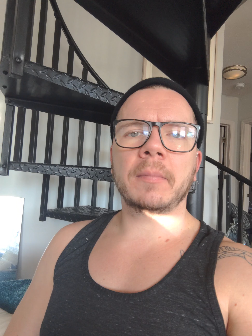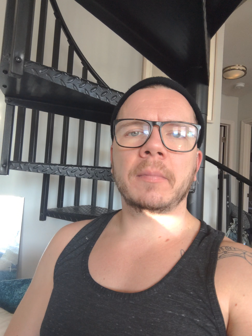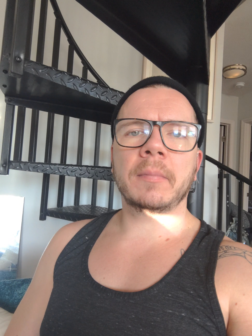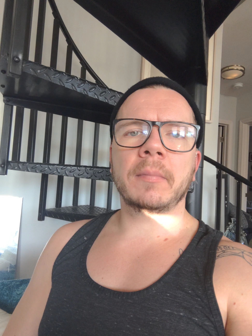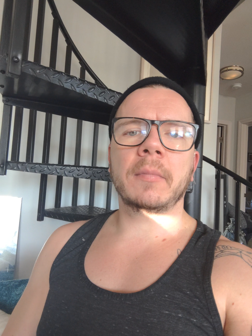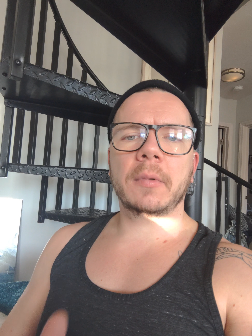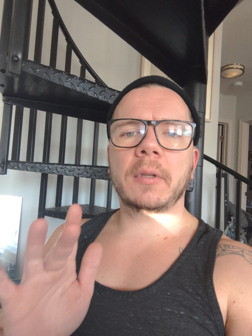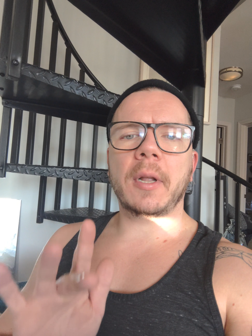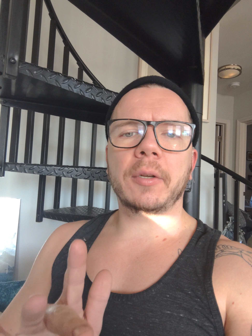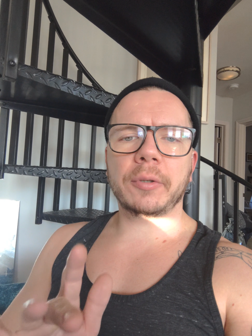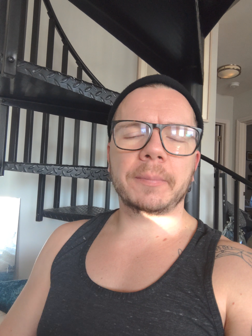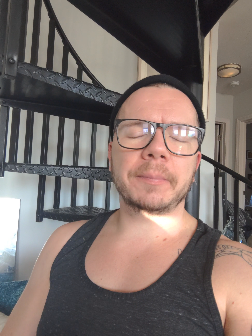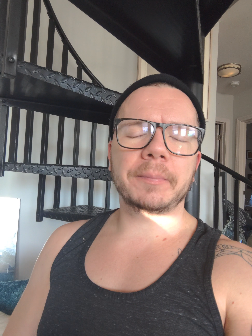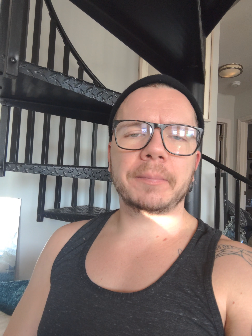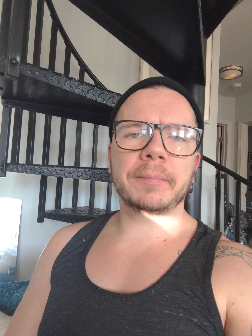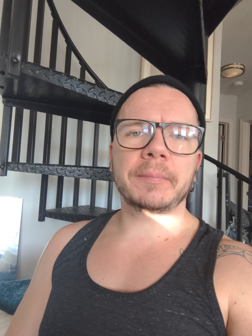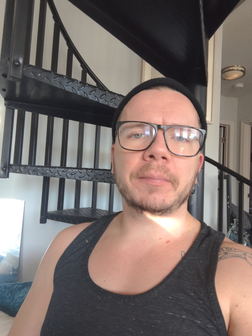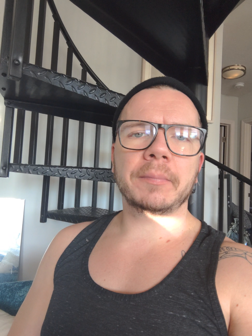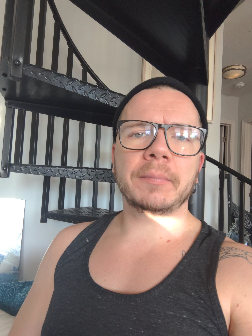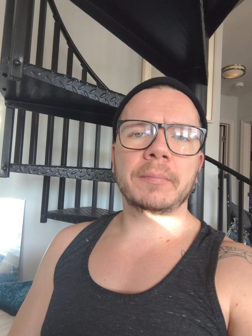touch